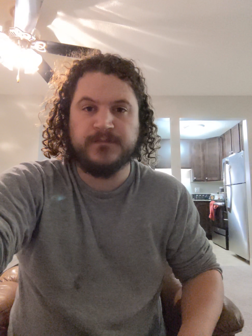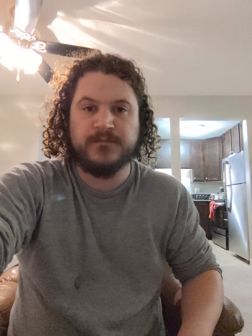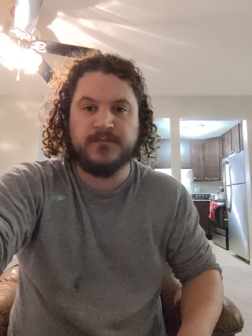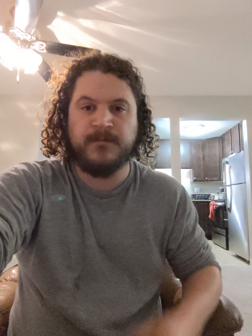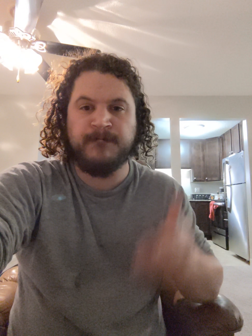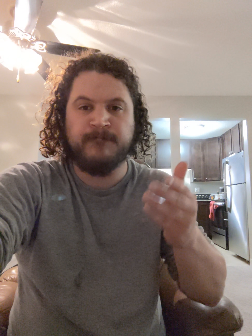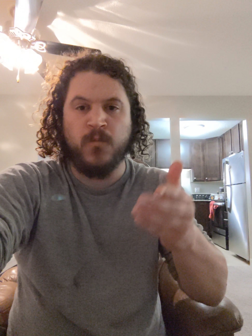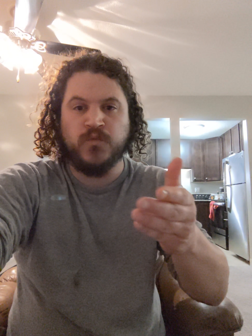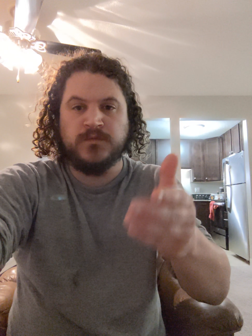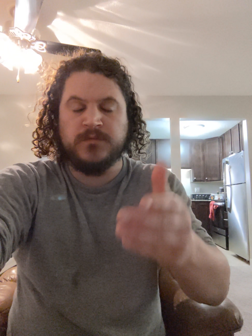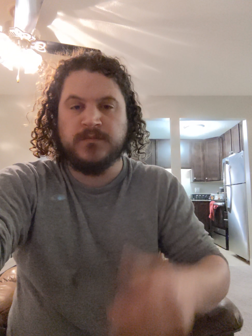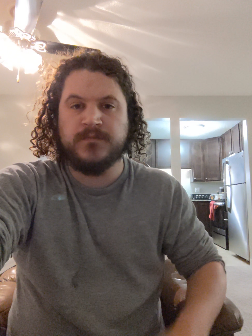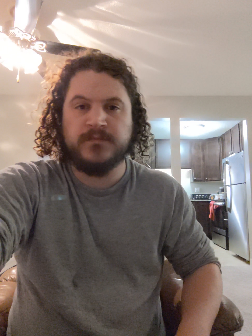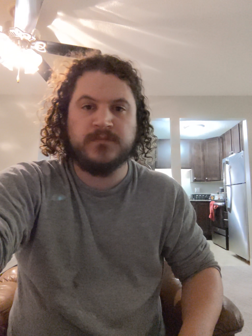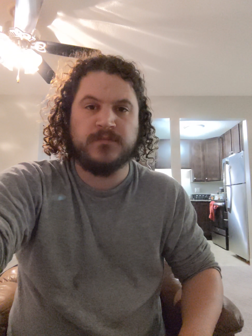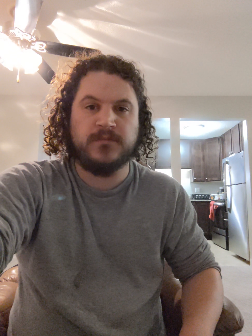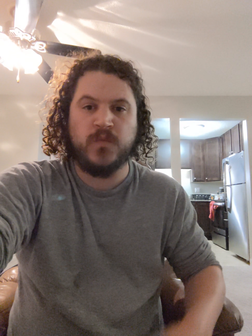boat